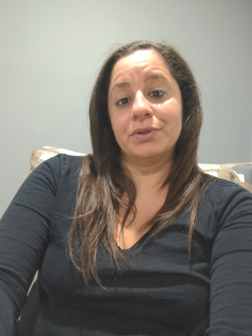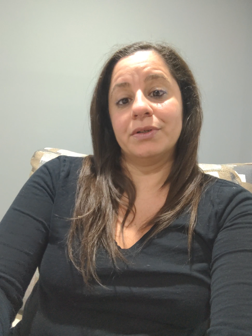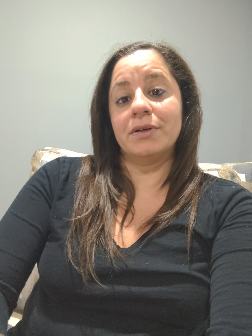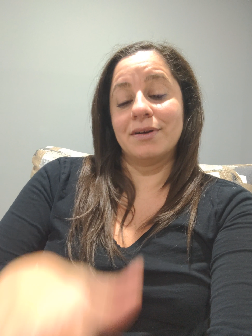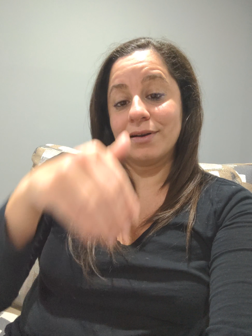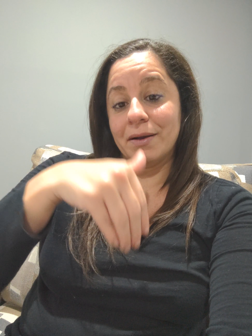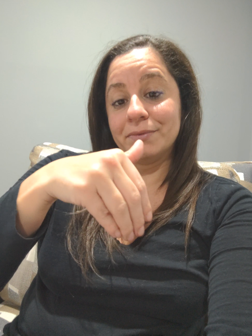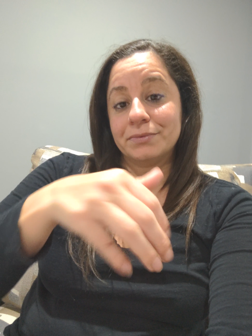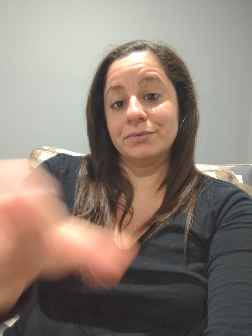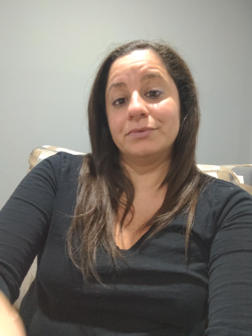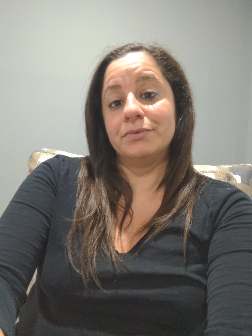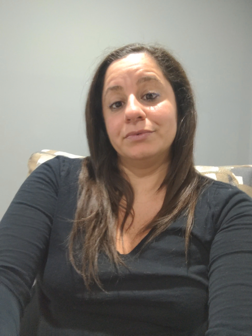night